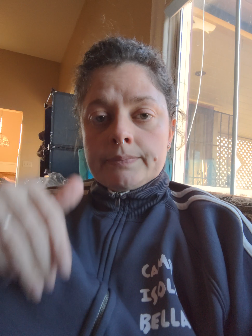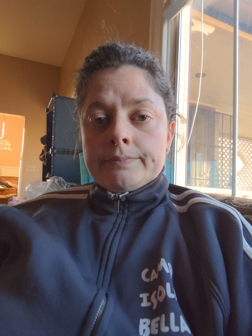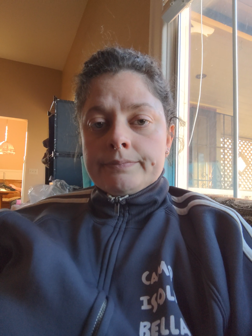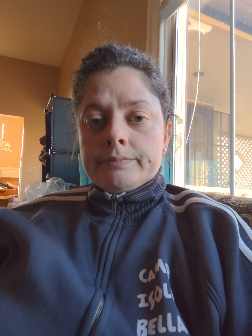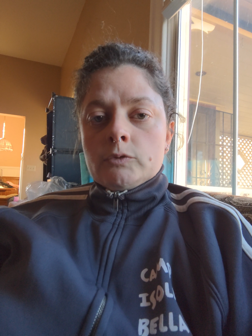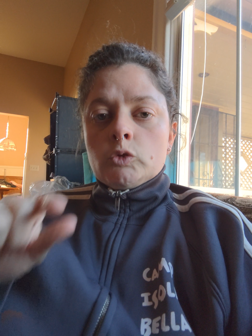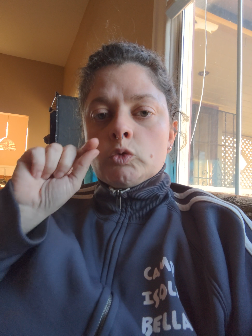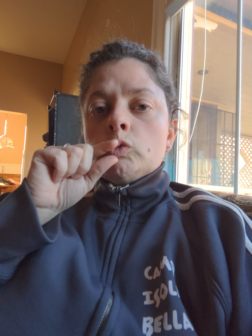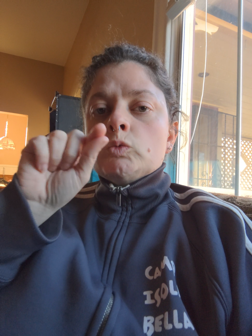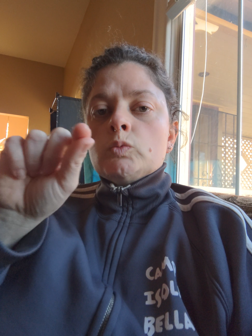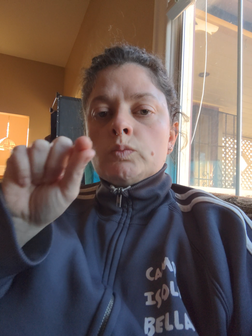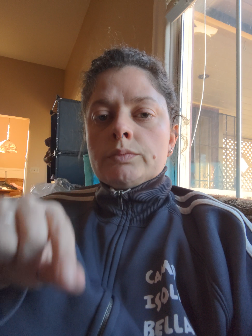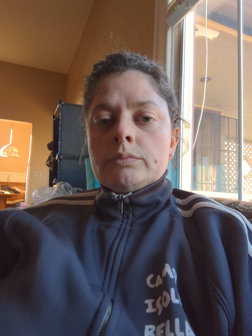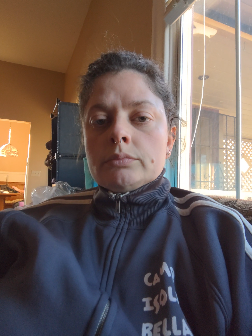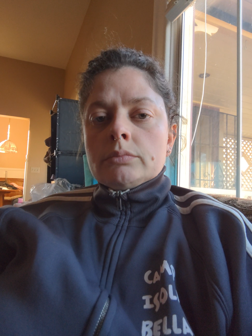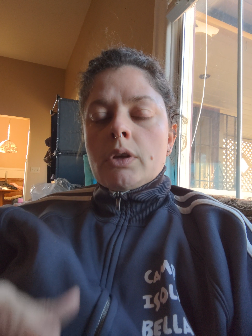goose